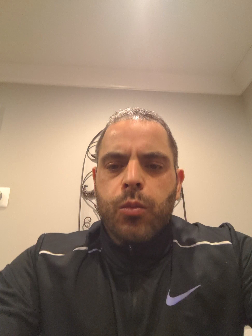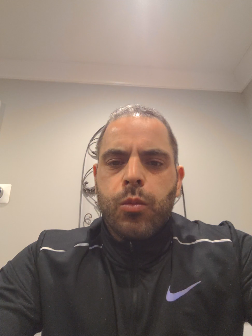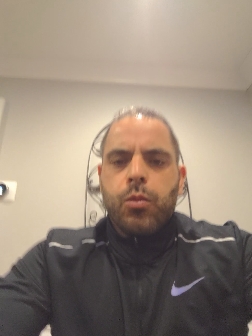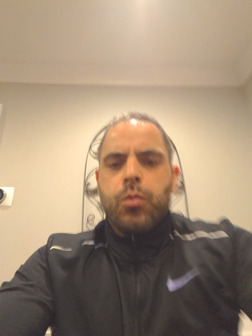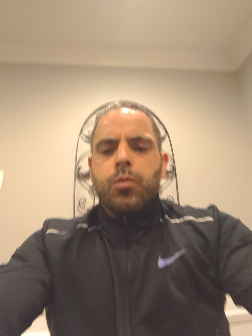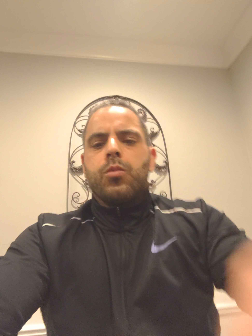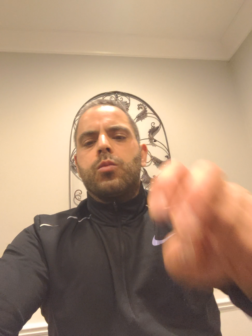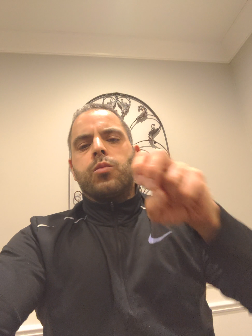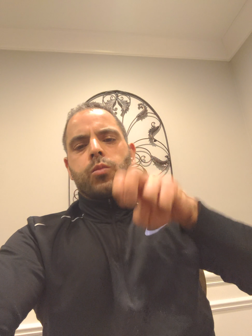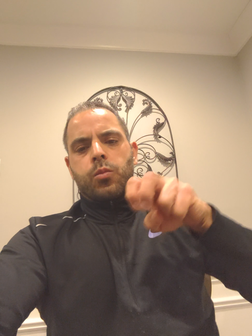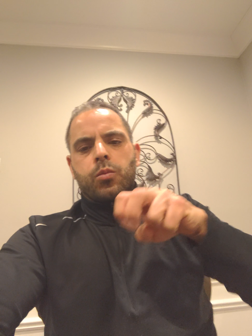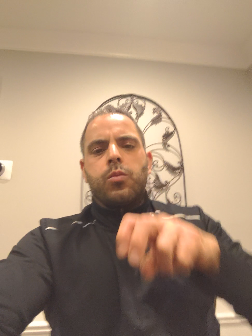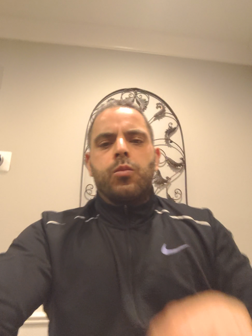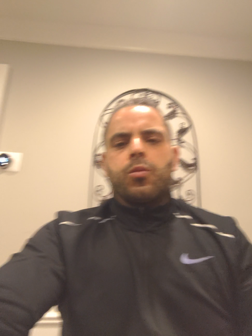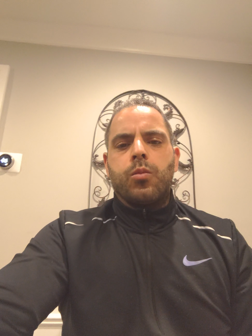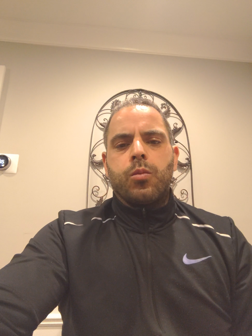chair